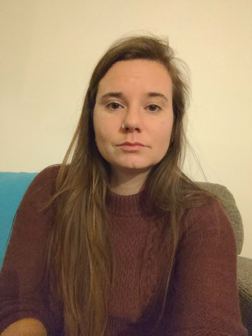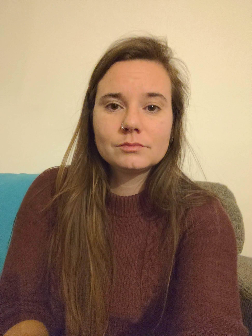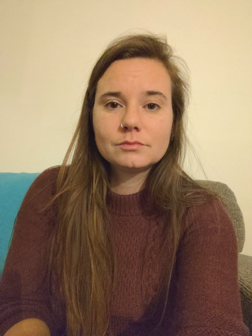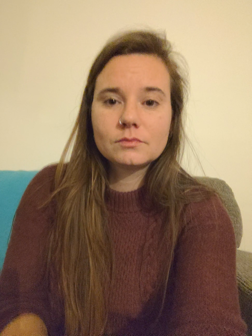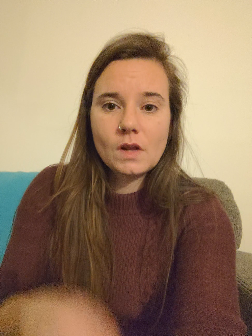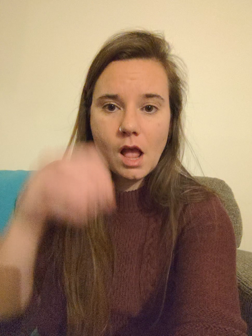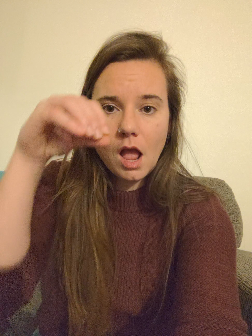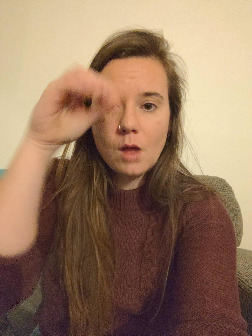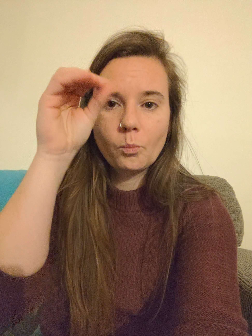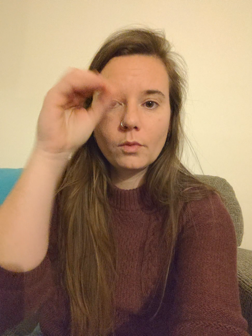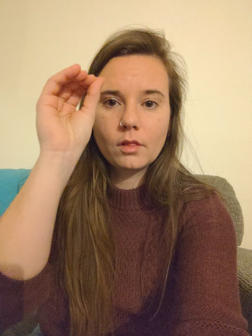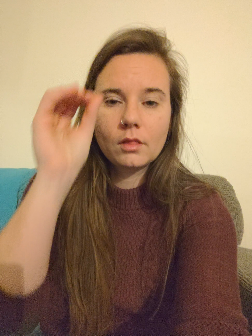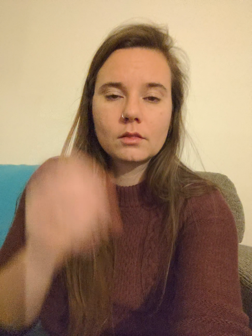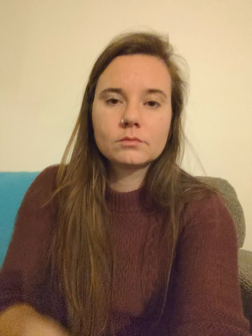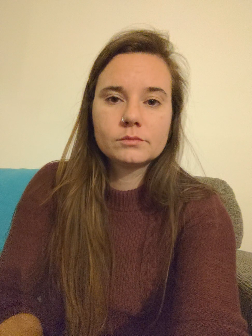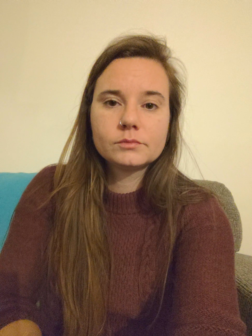owl